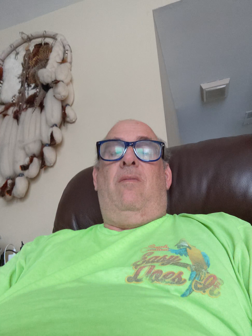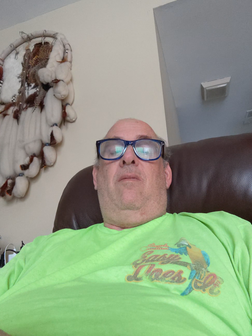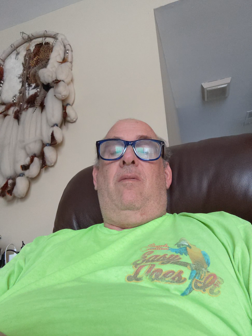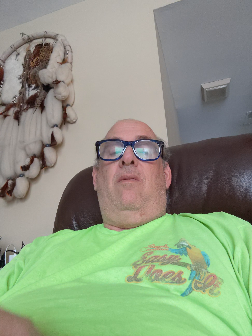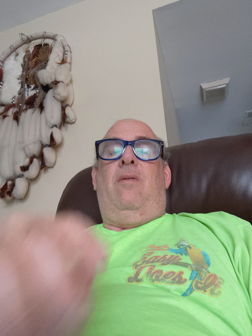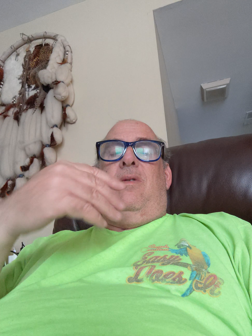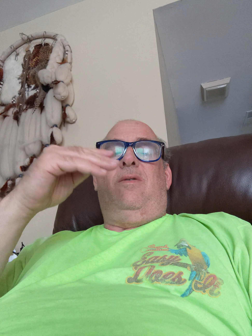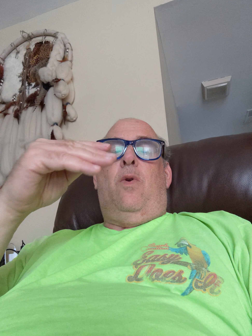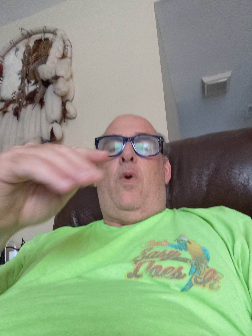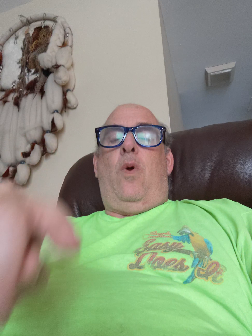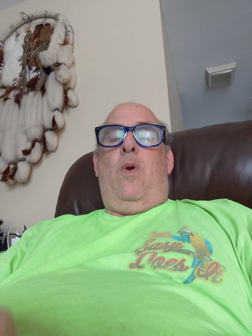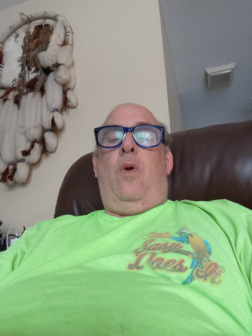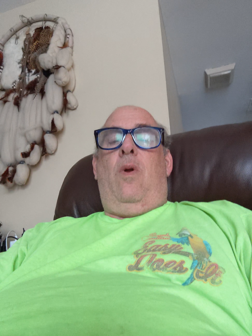store